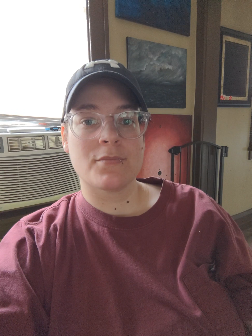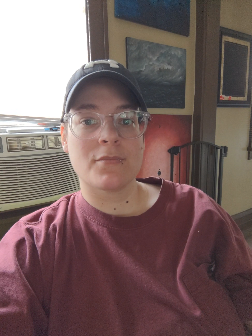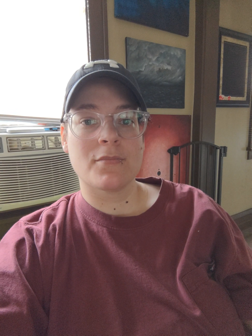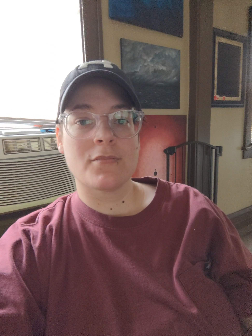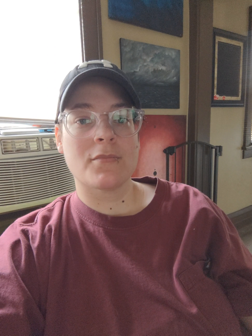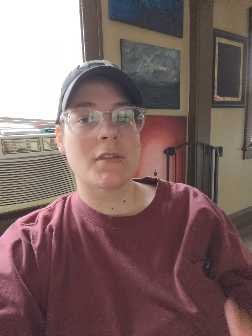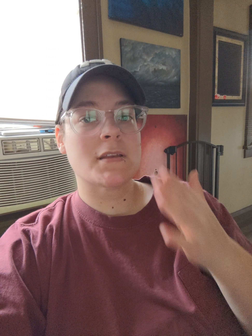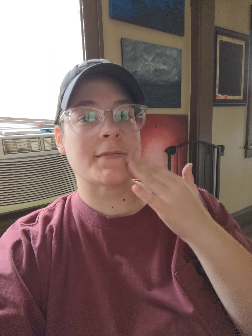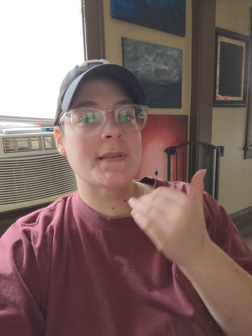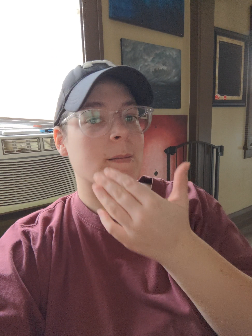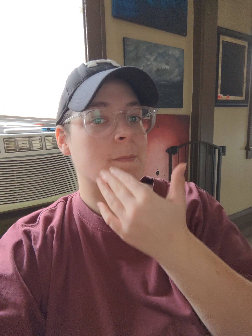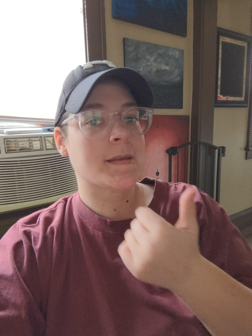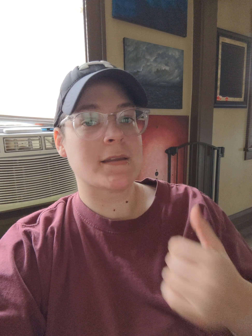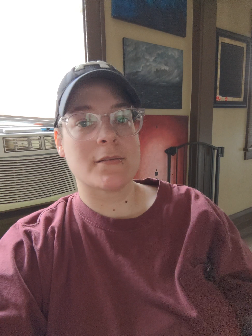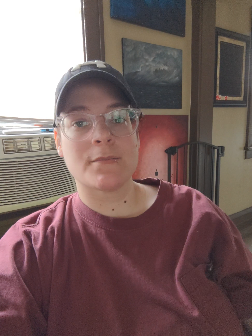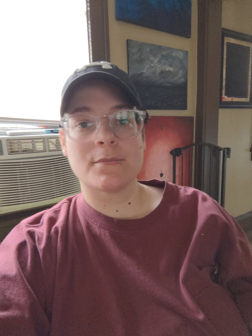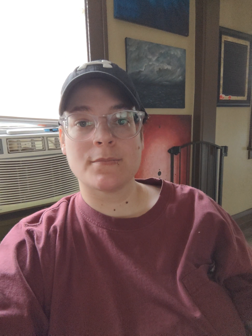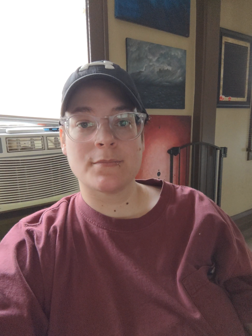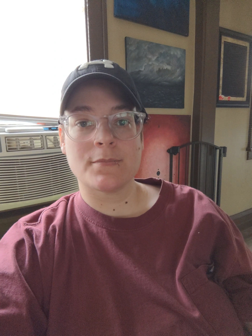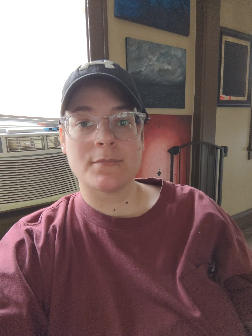napkin